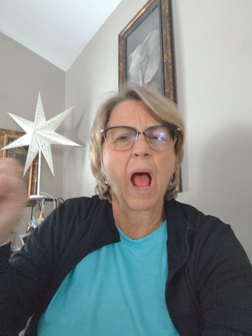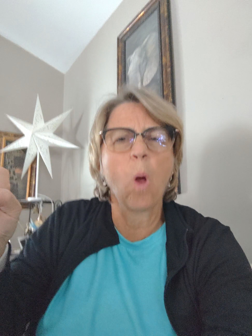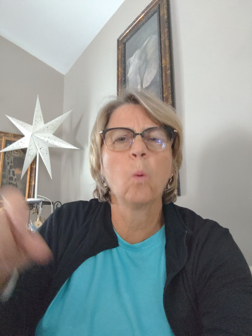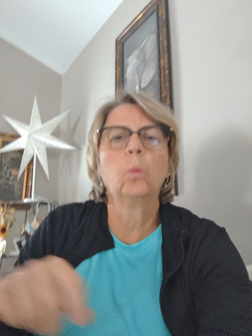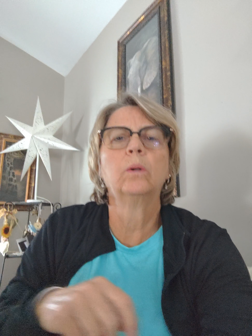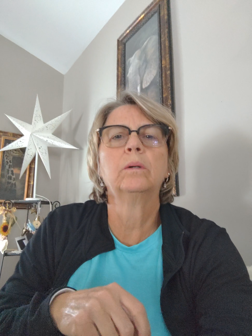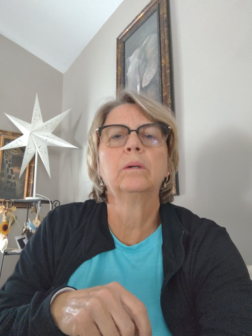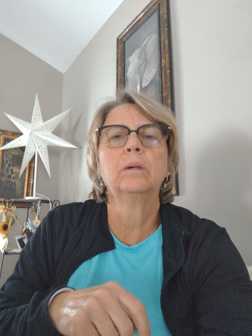loud